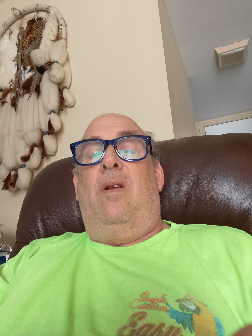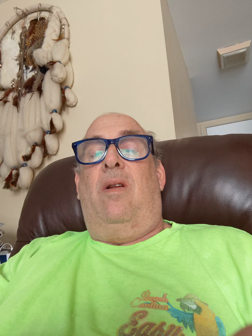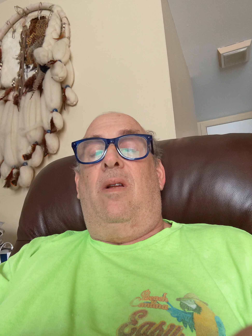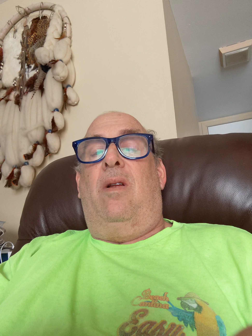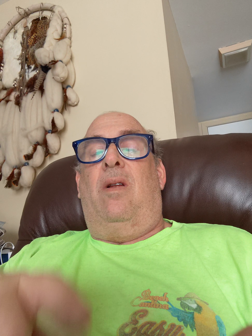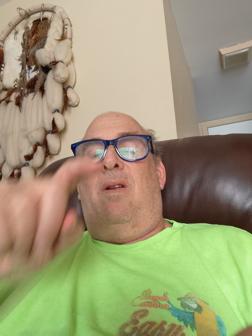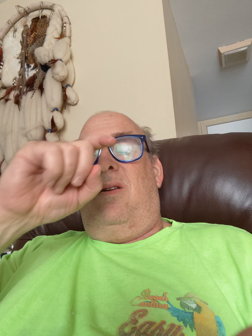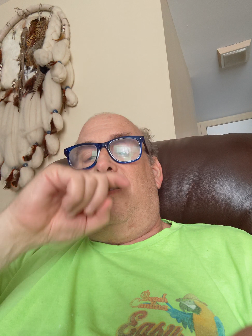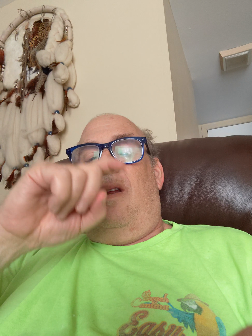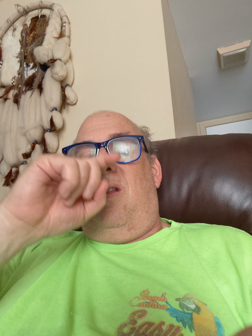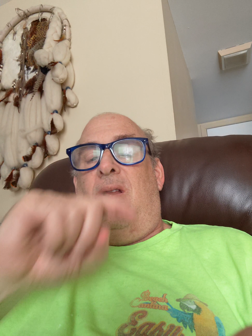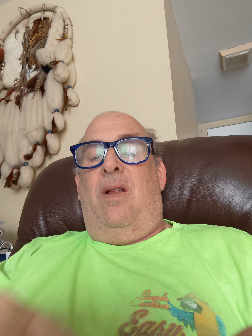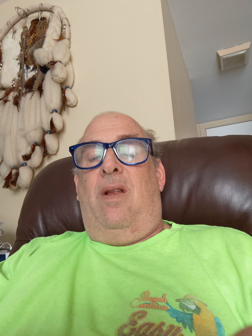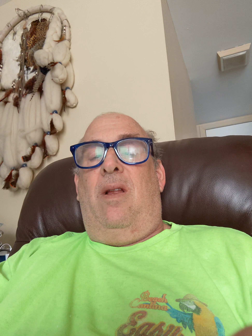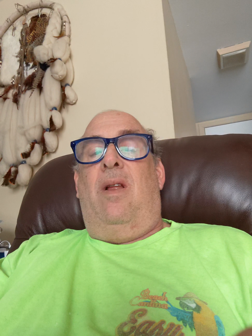doll